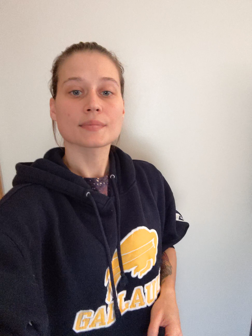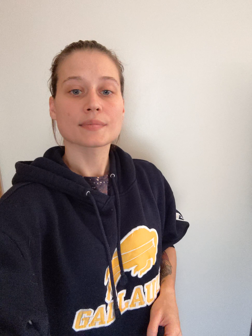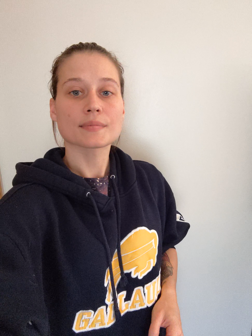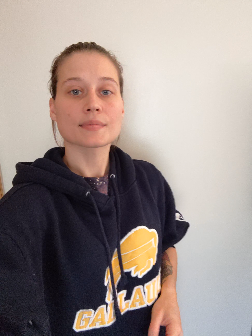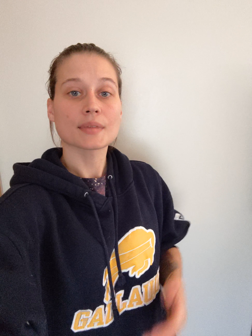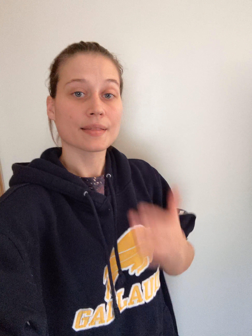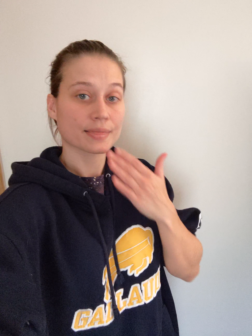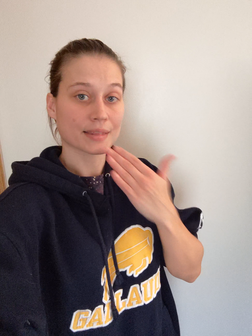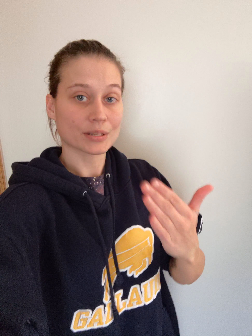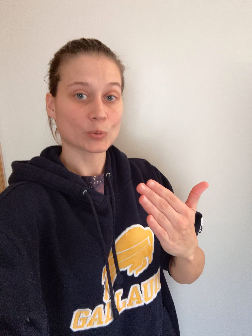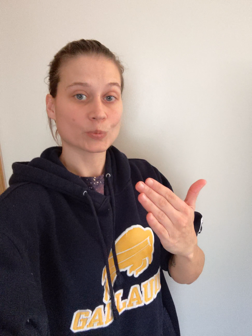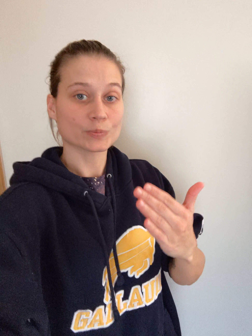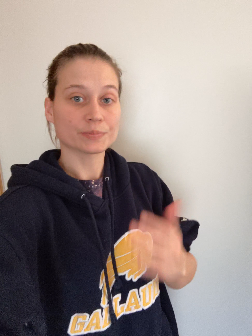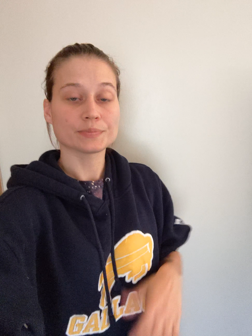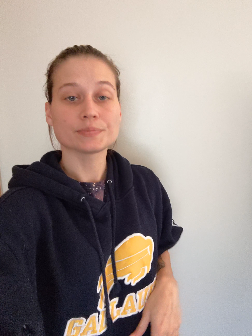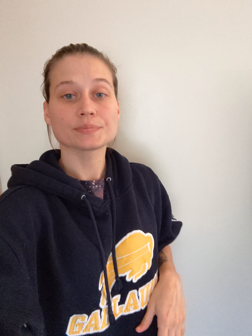thank you